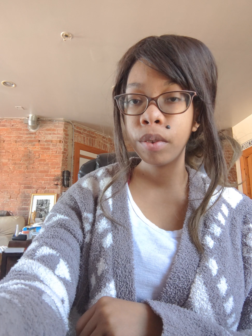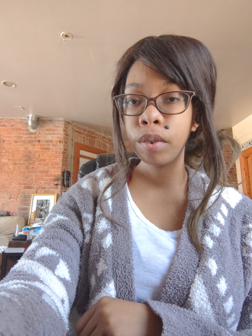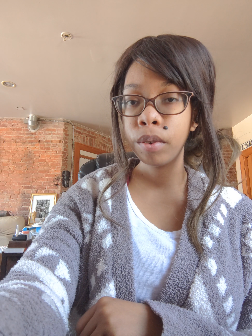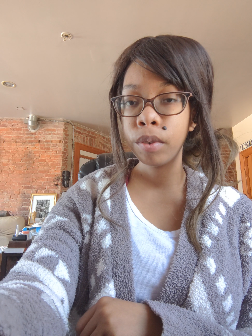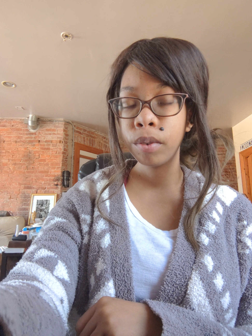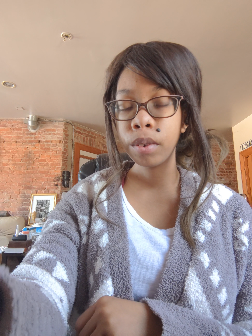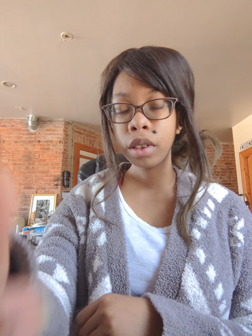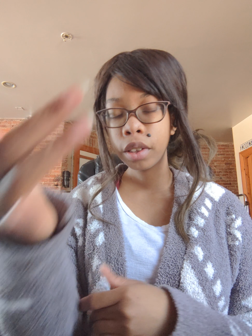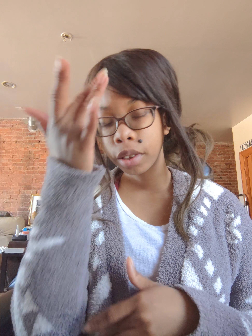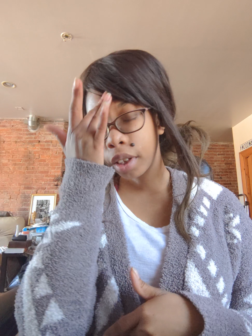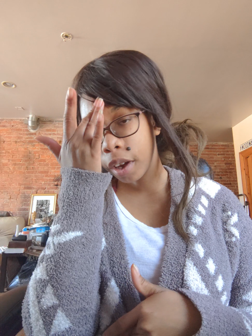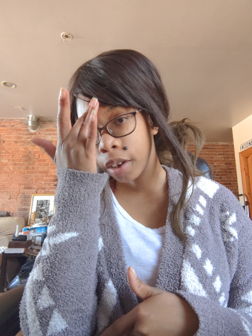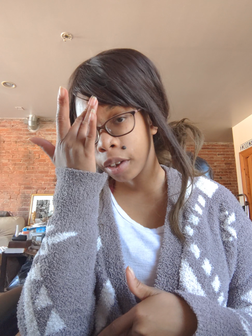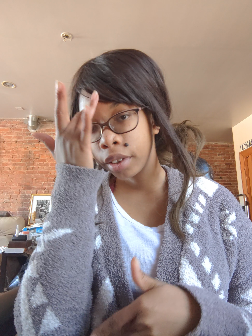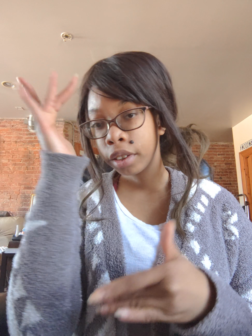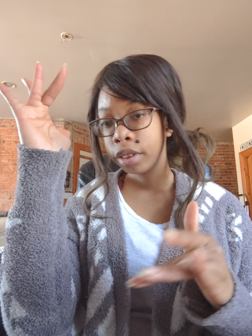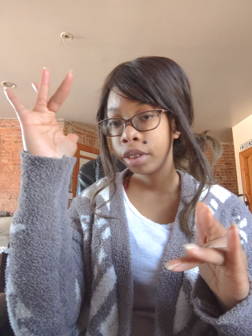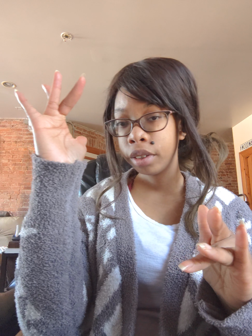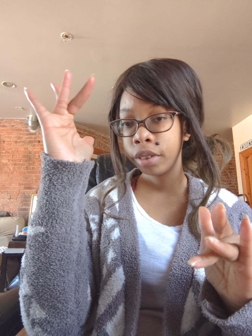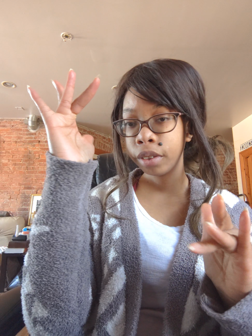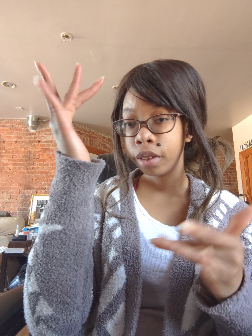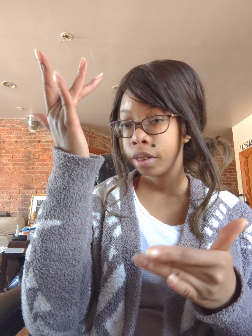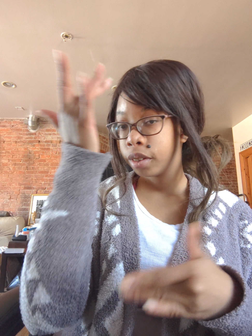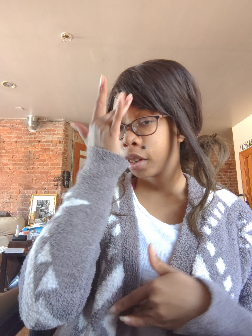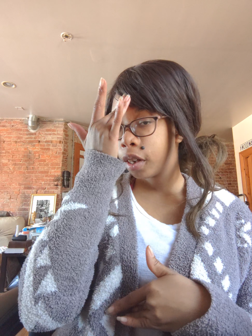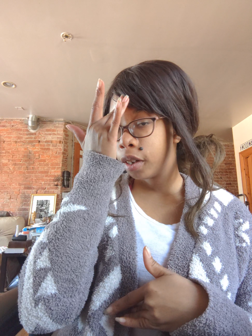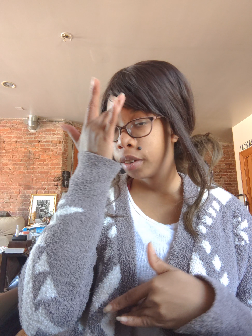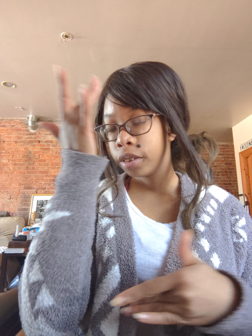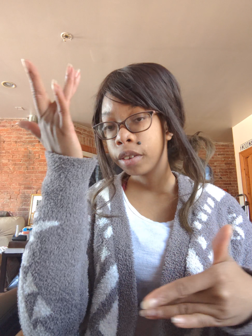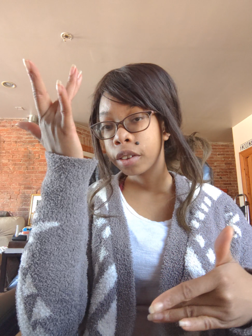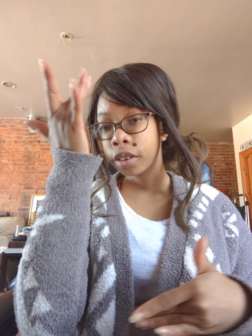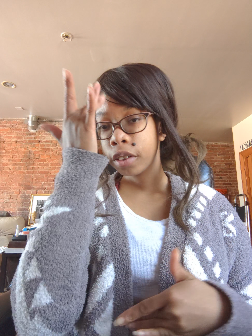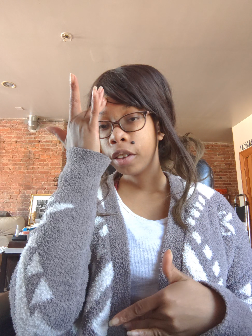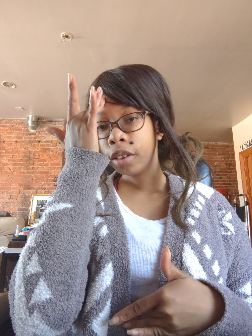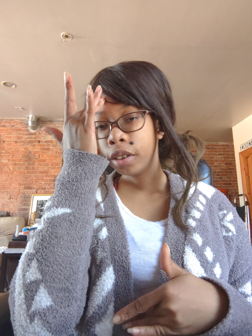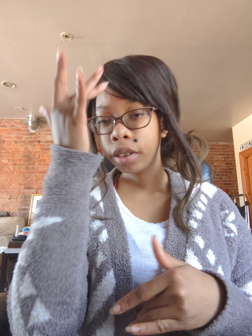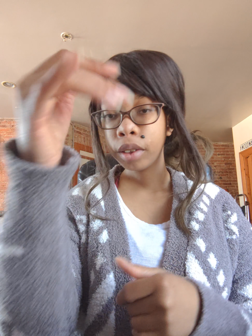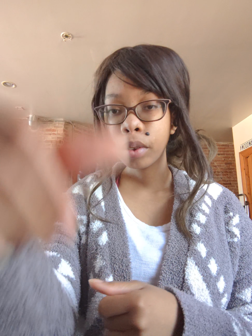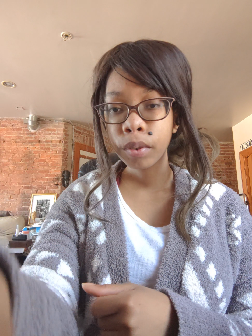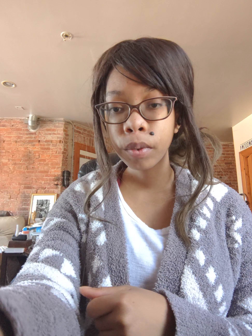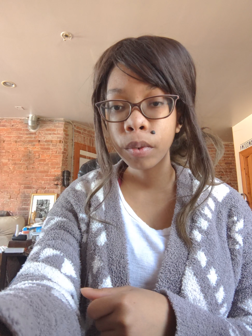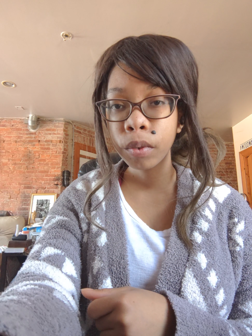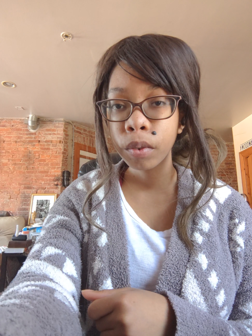sick